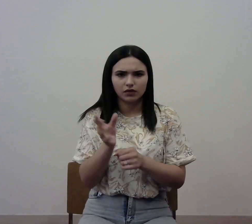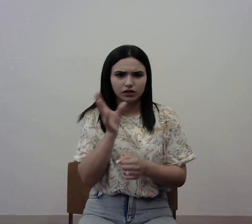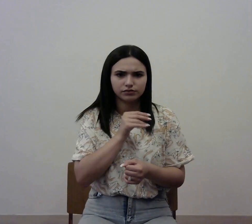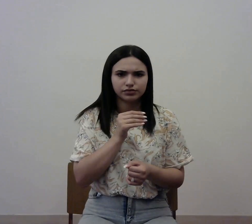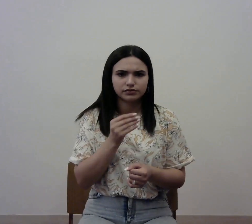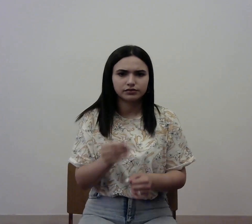bilər